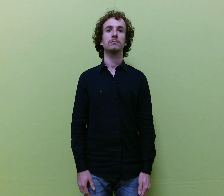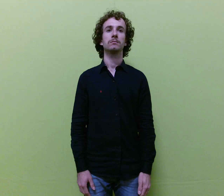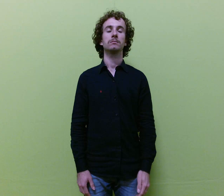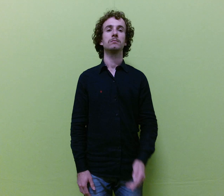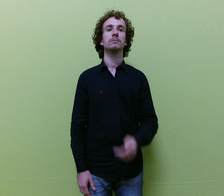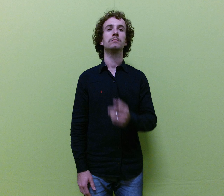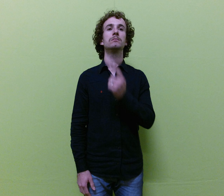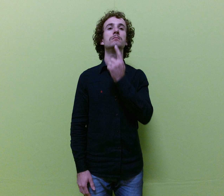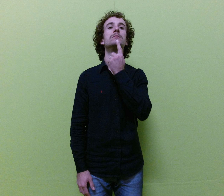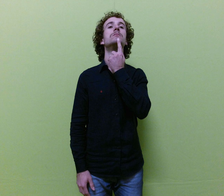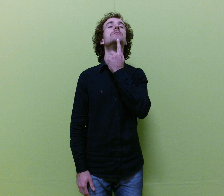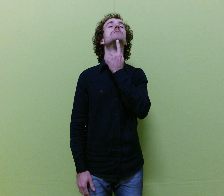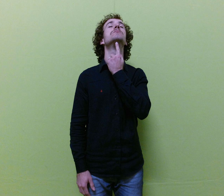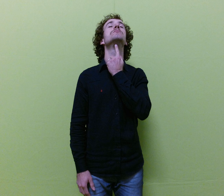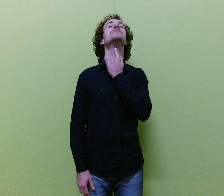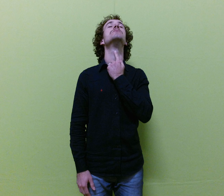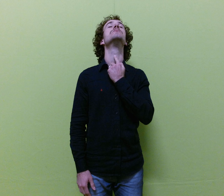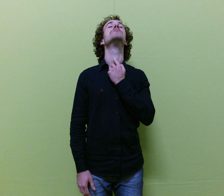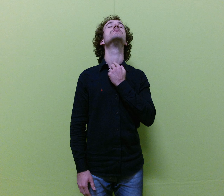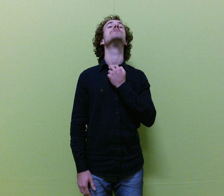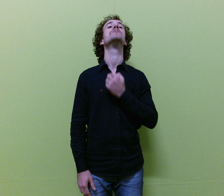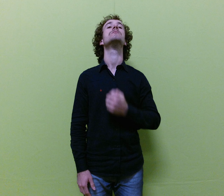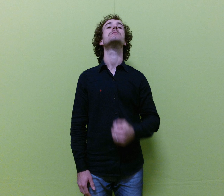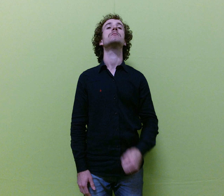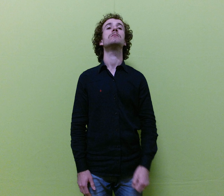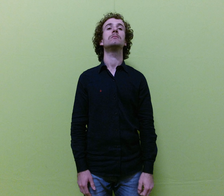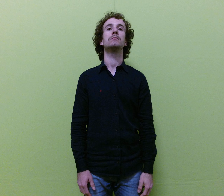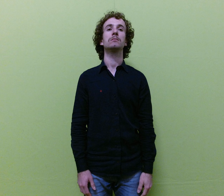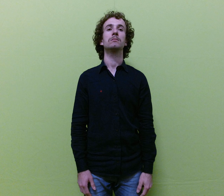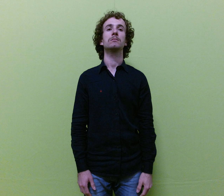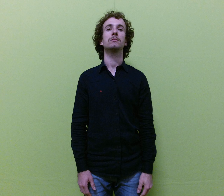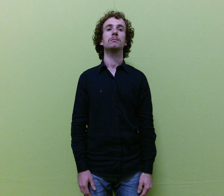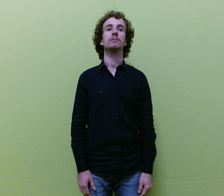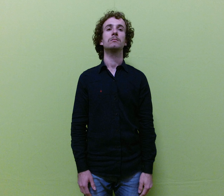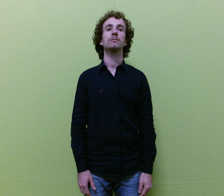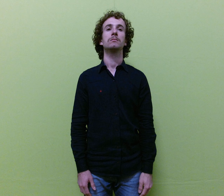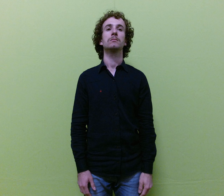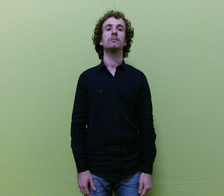vontade